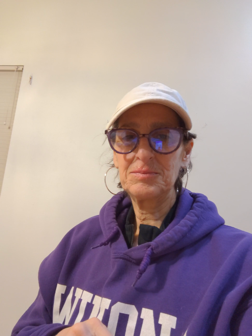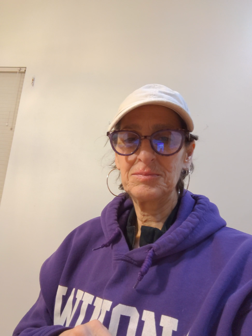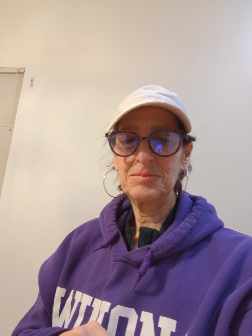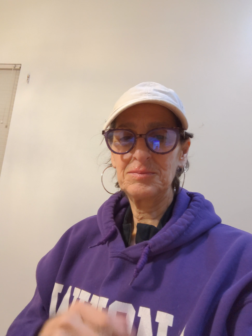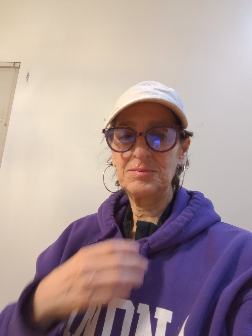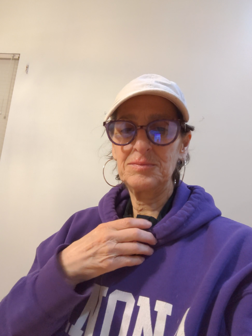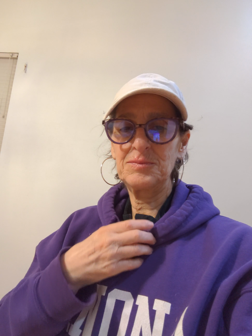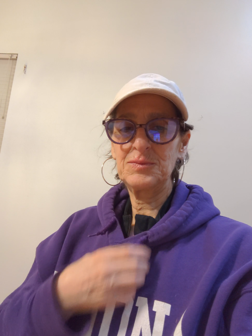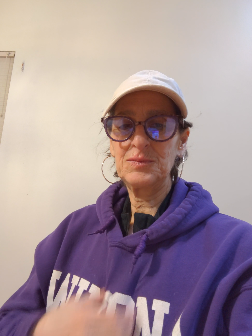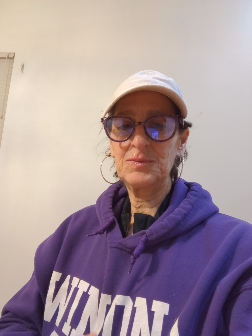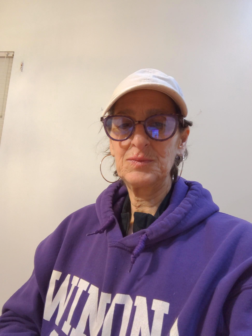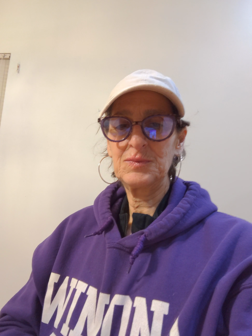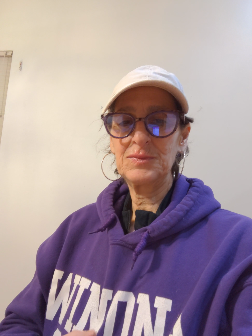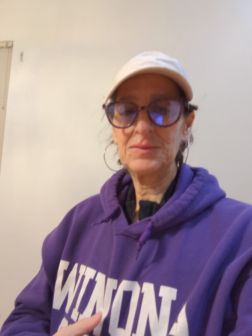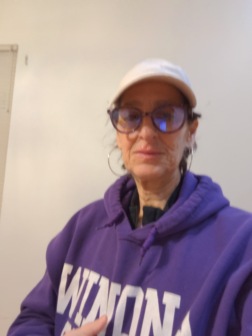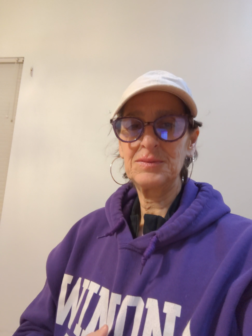hungry